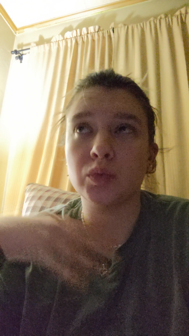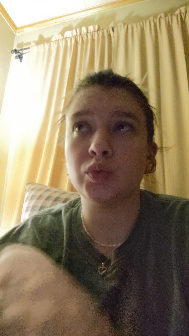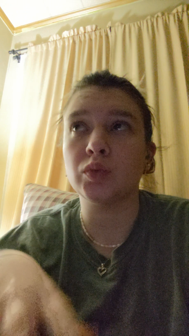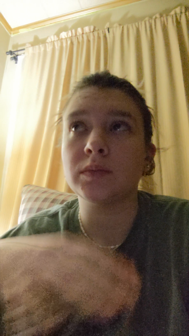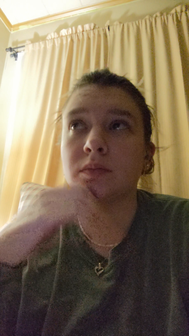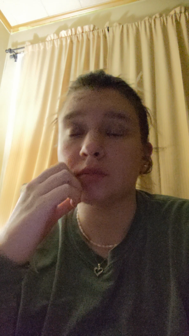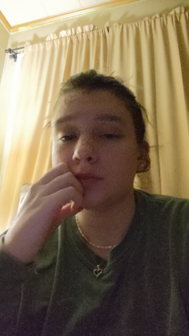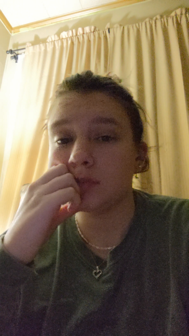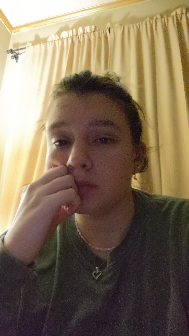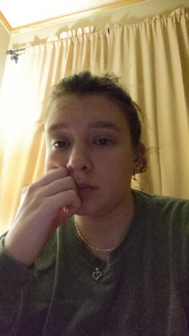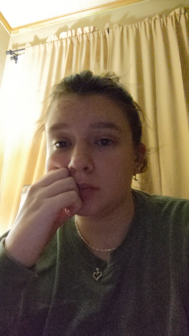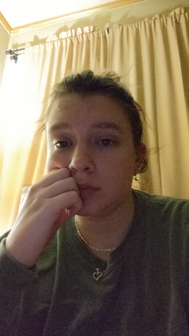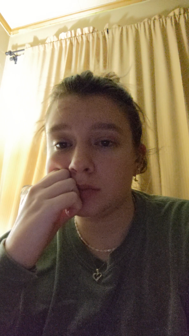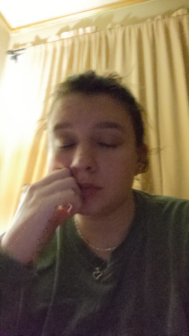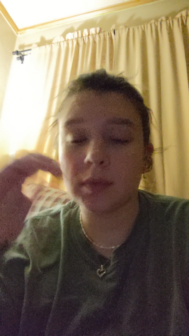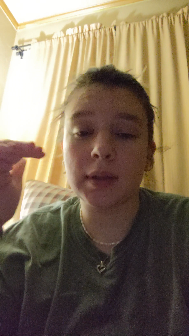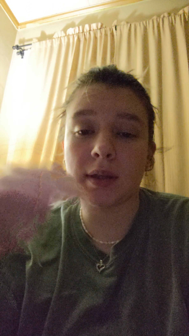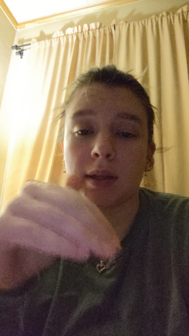night night